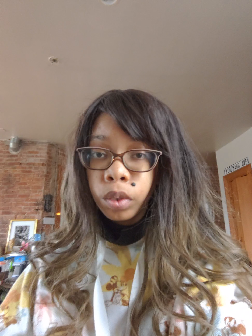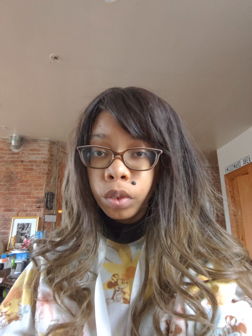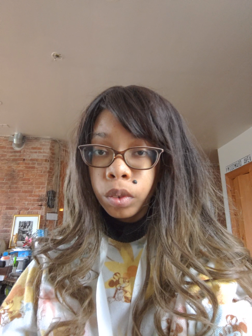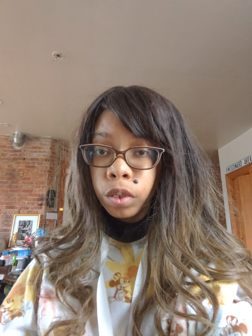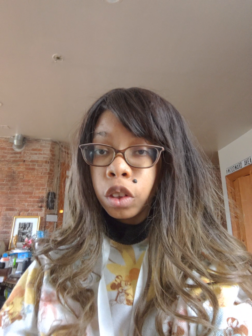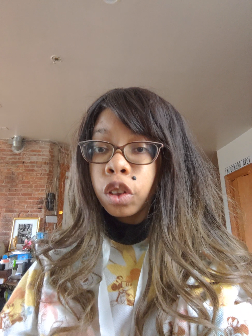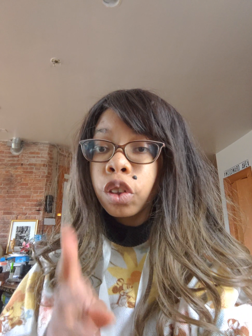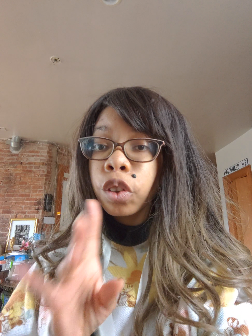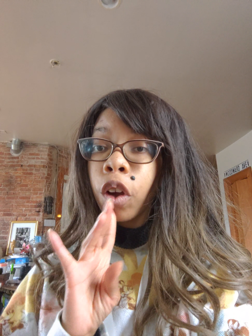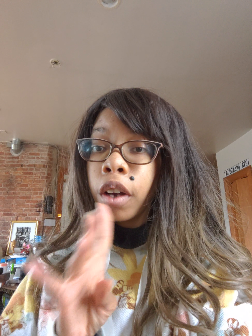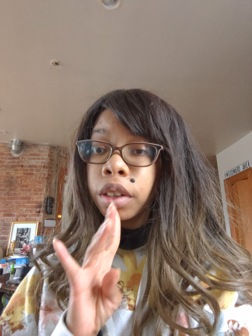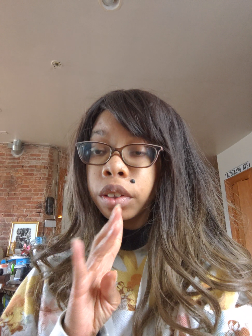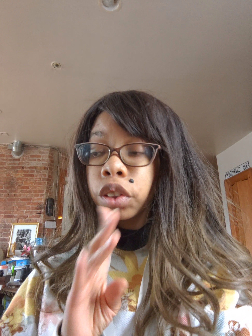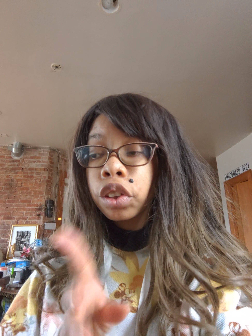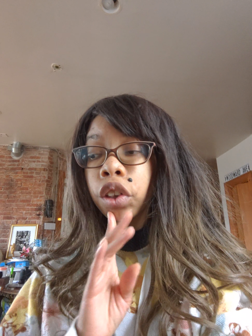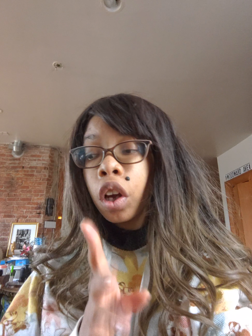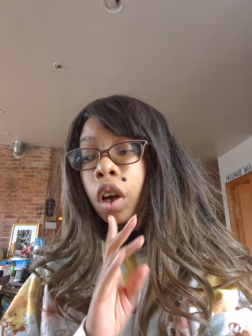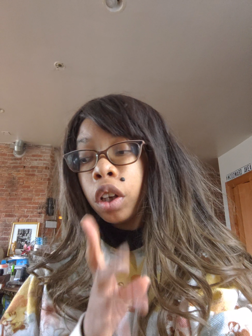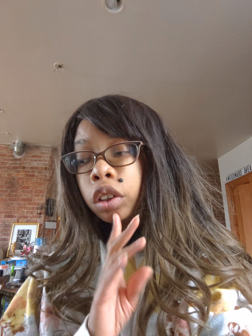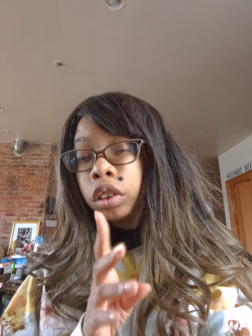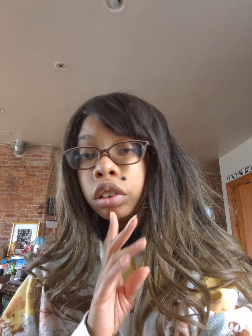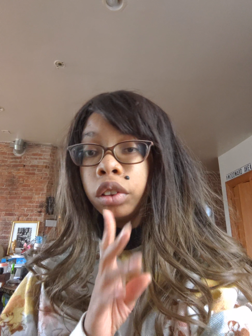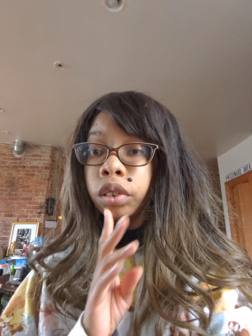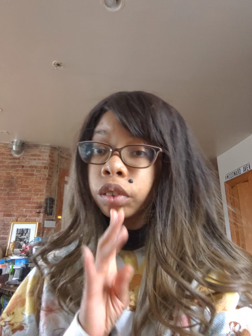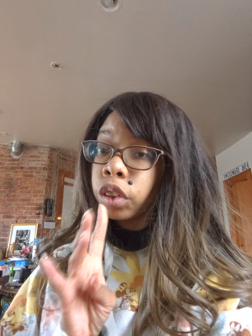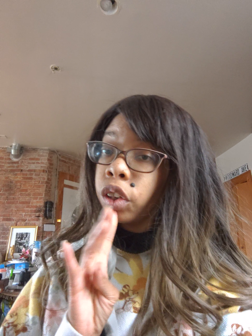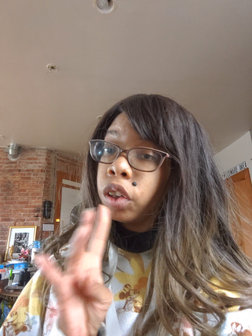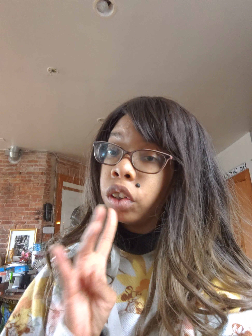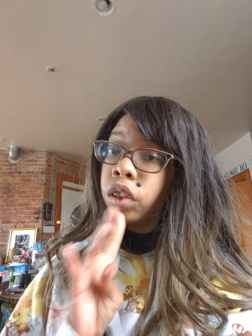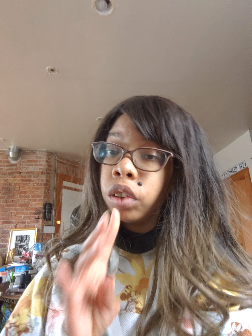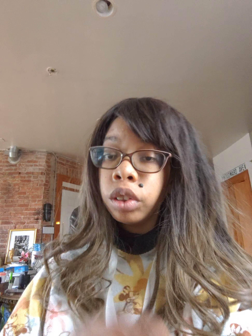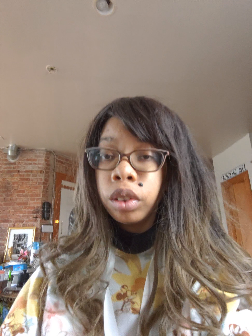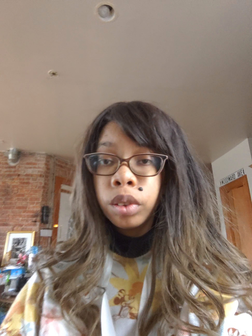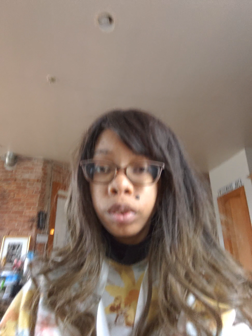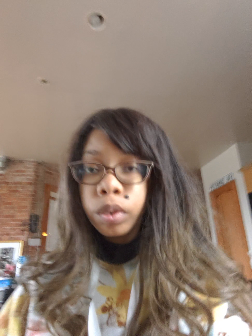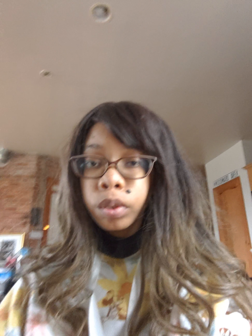talk